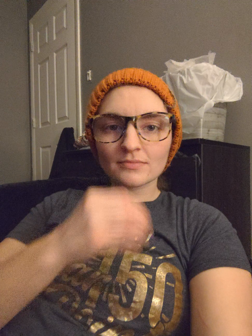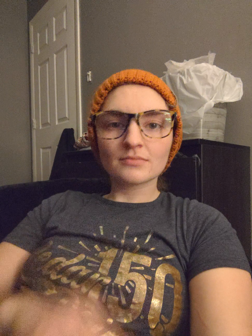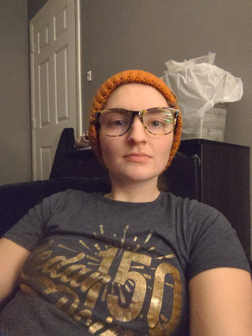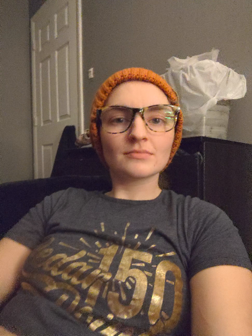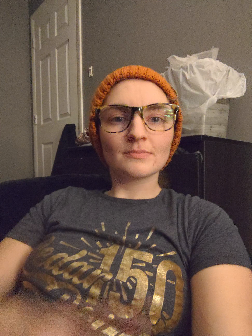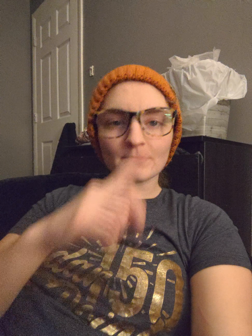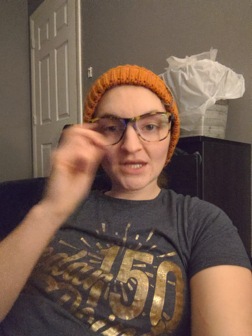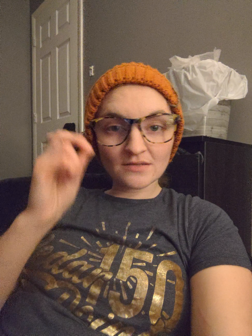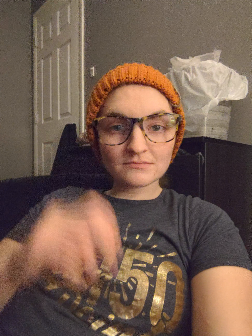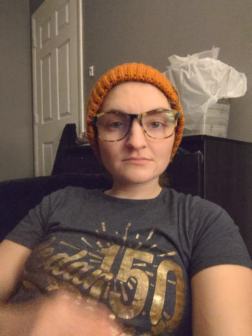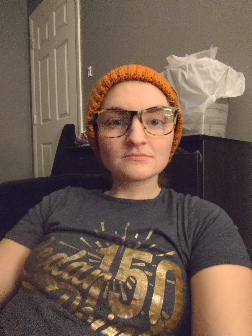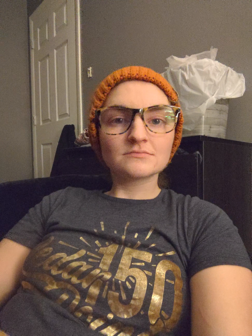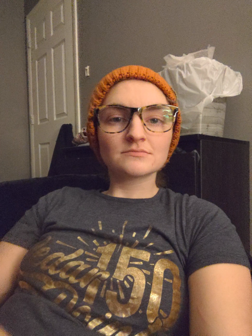because